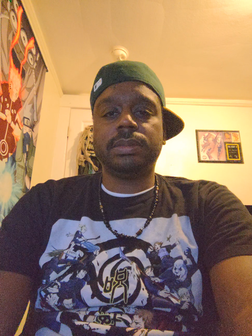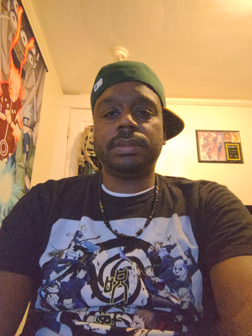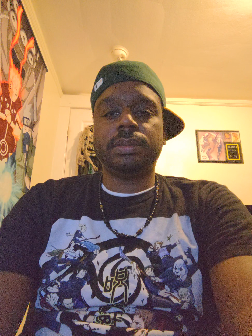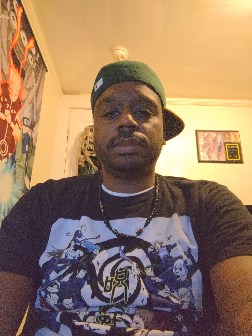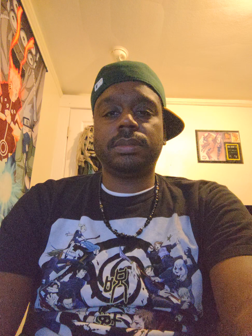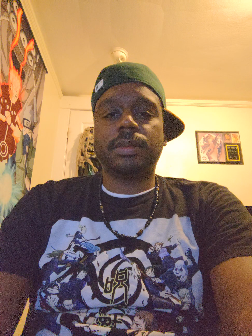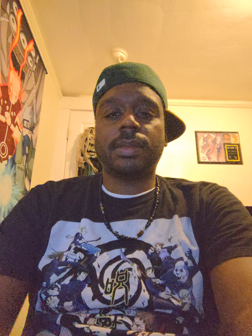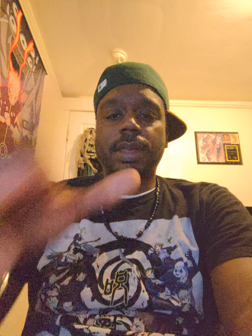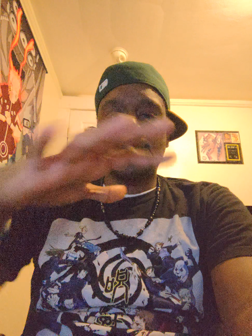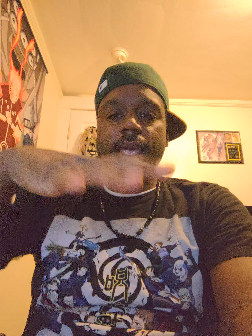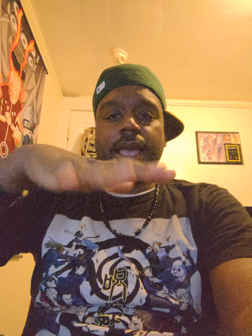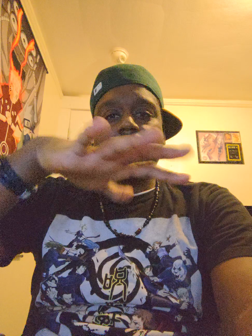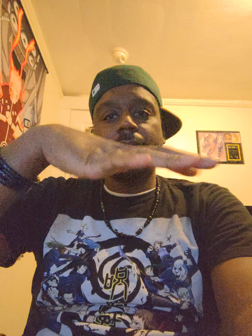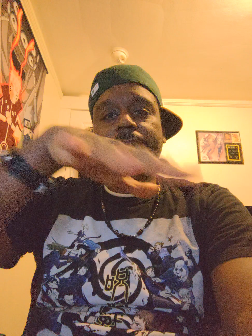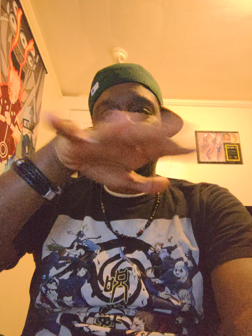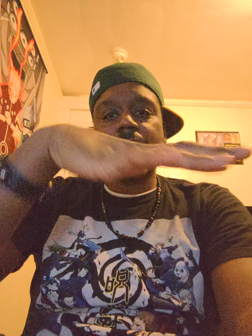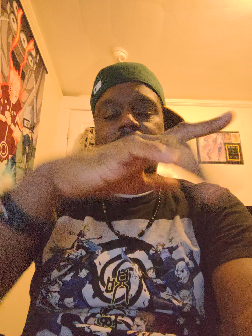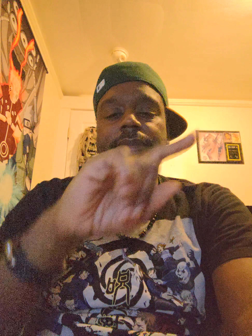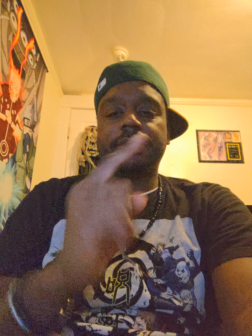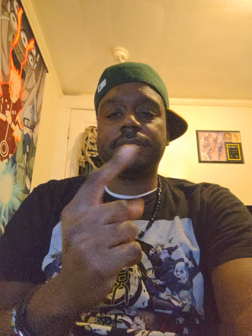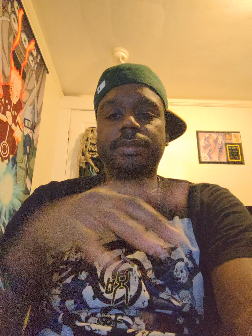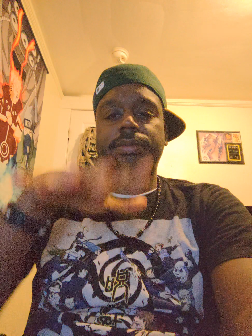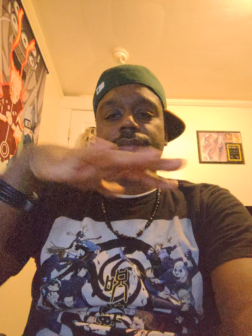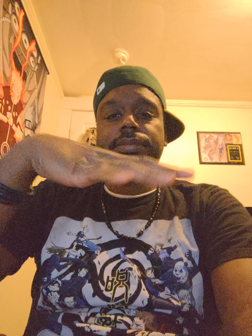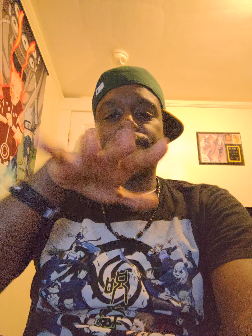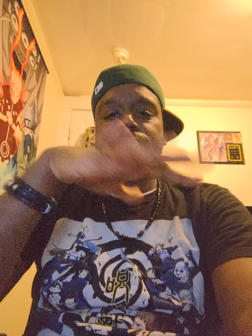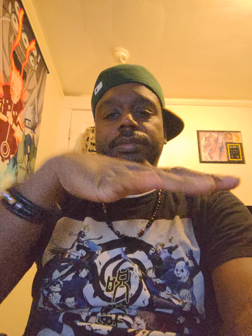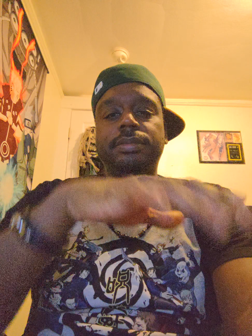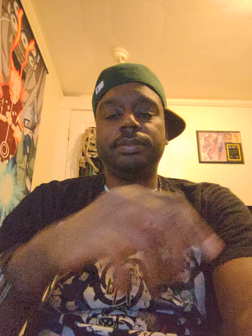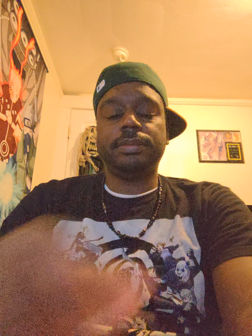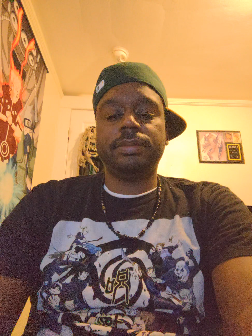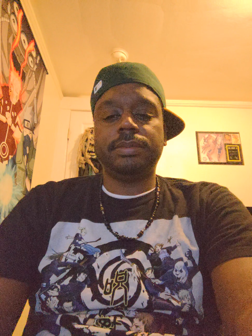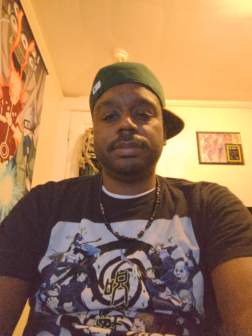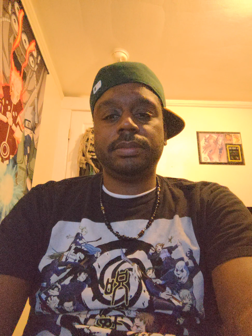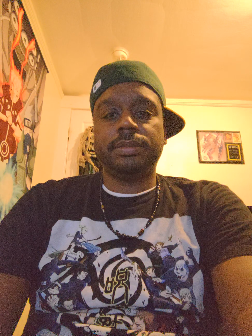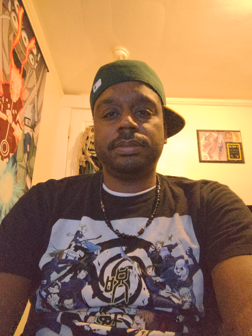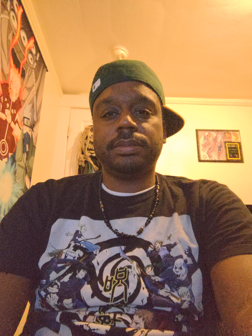helicopter